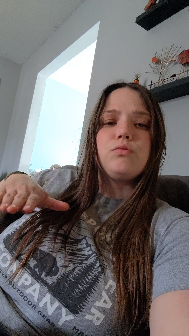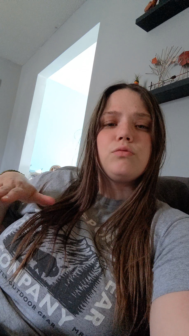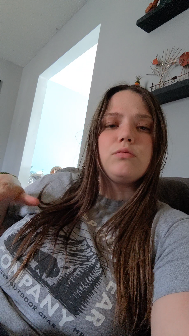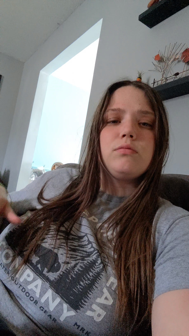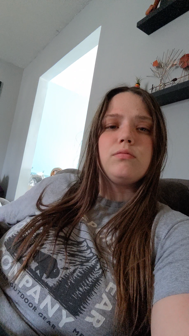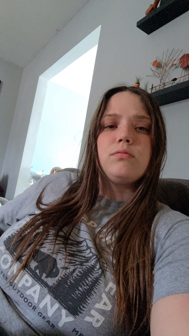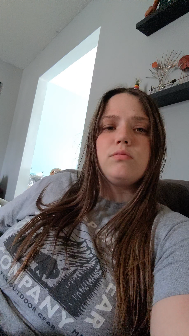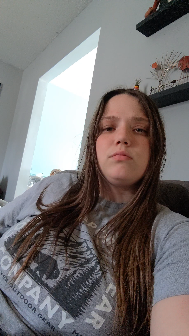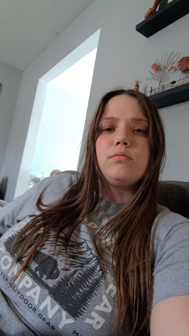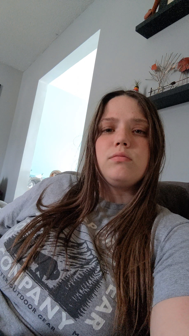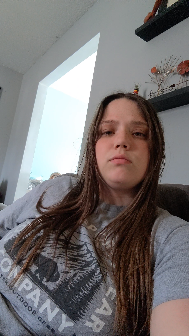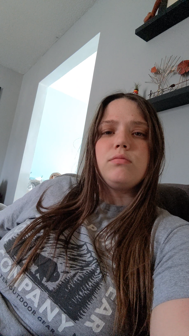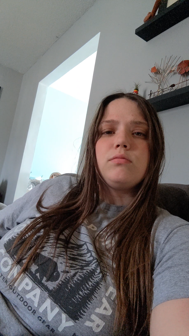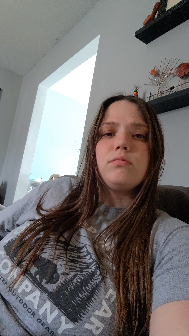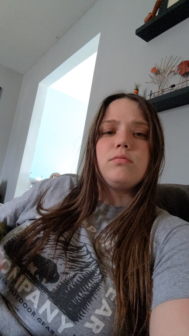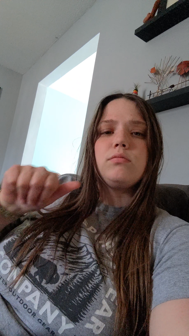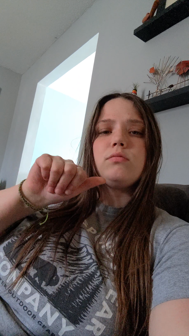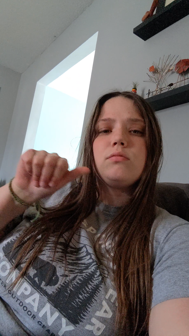a